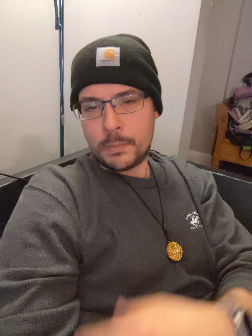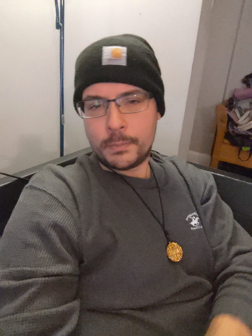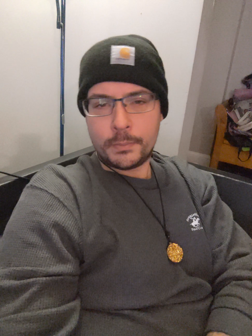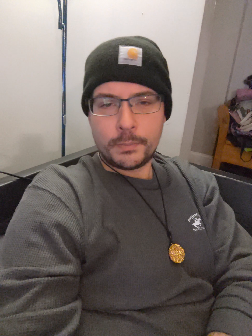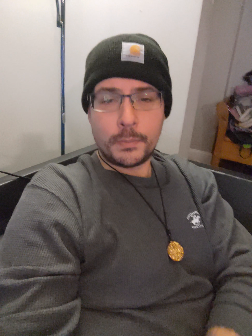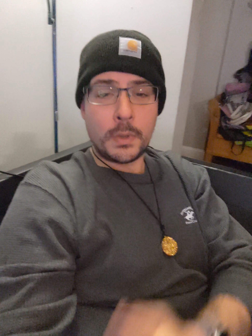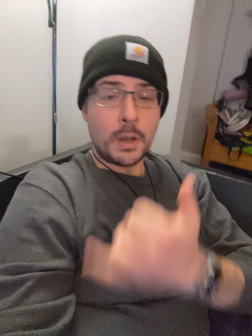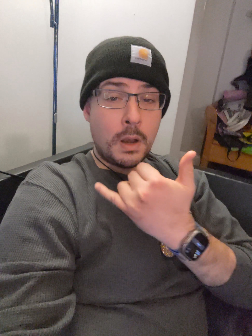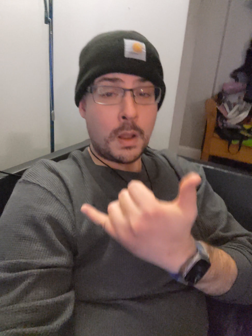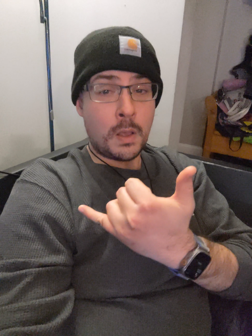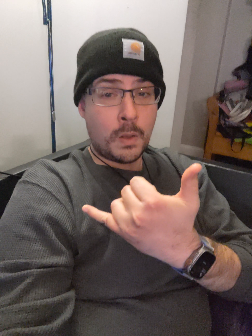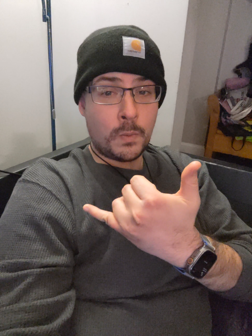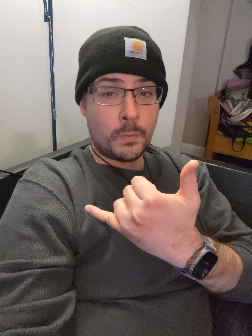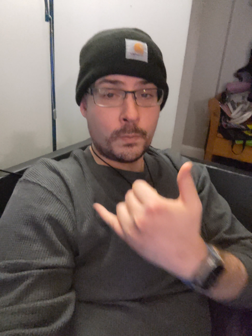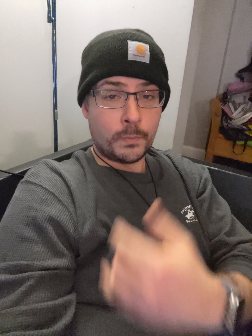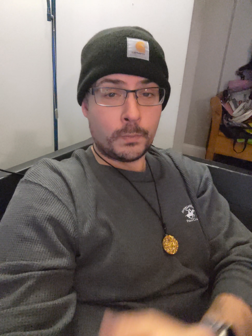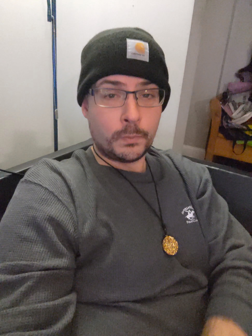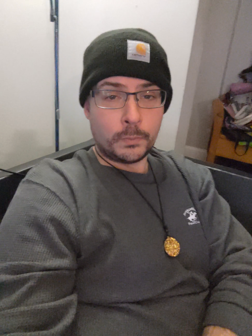now